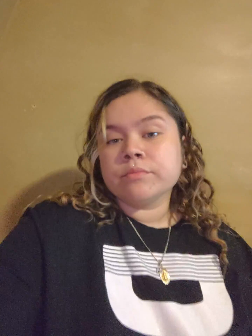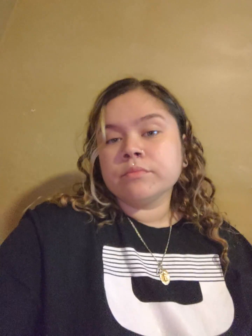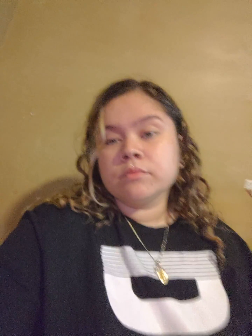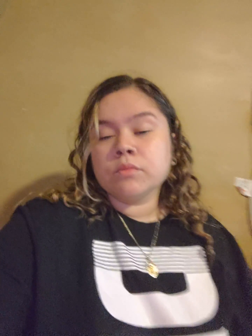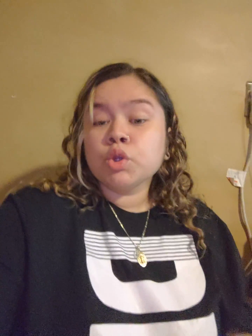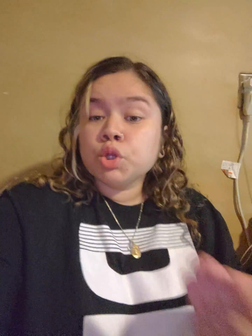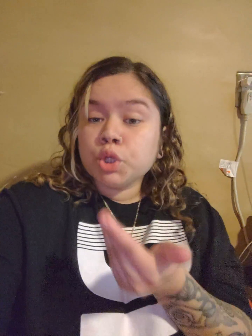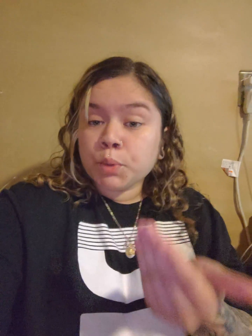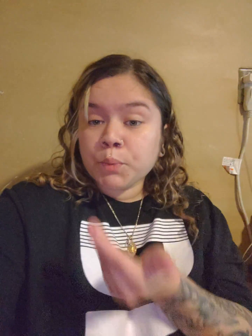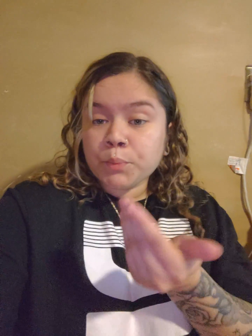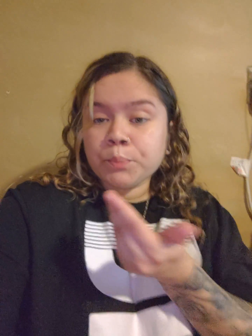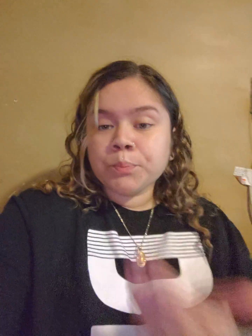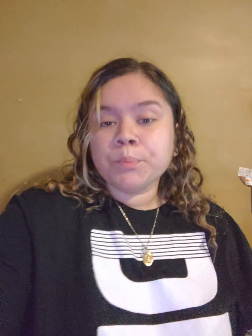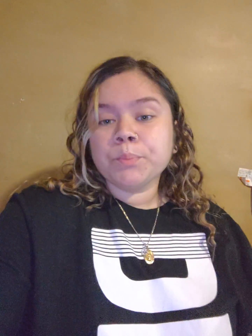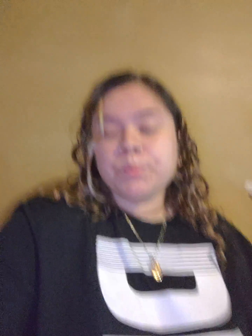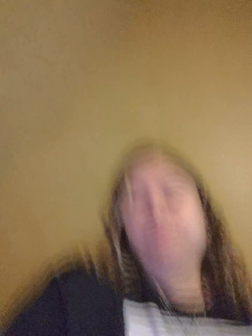new